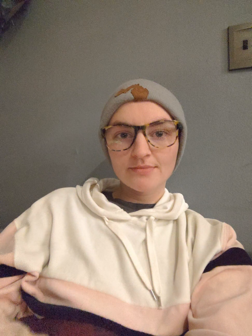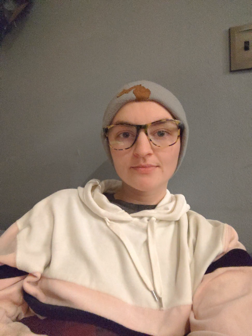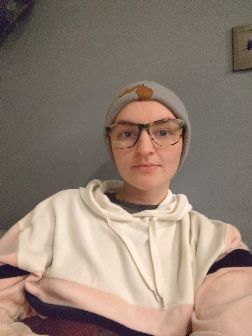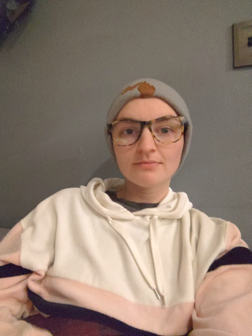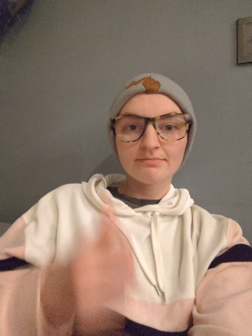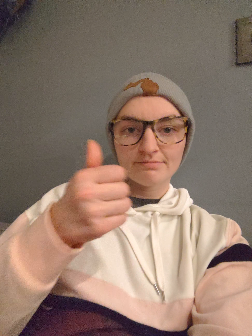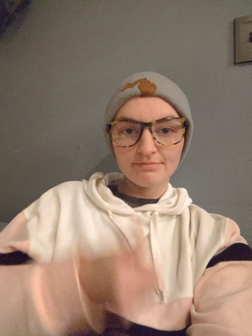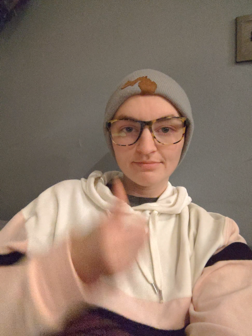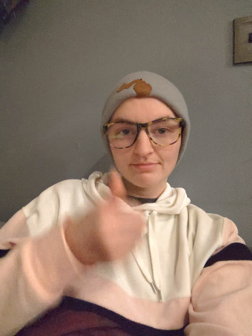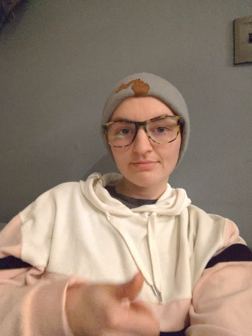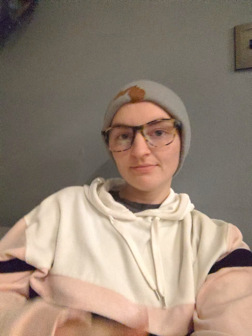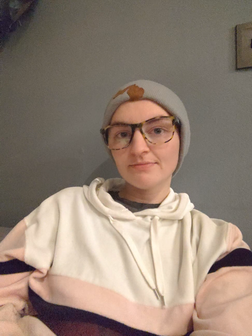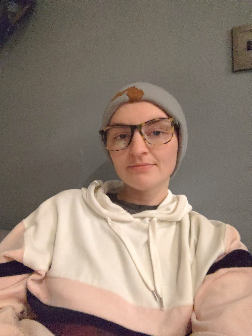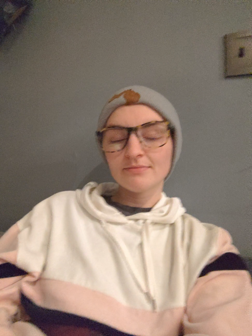every